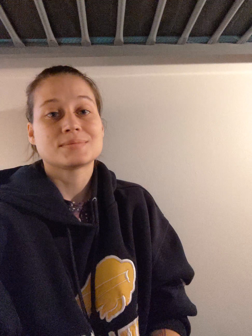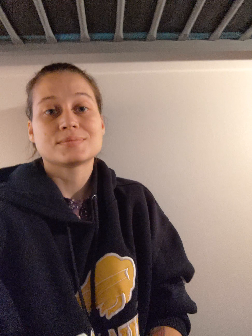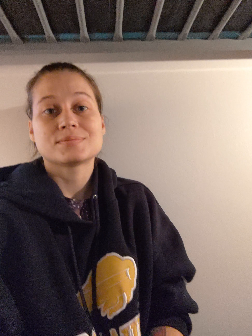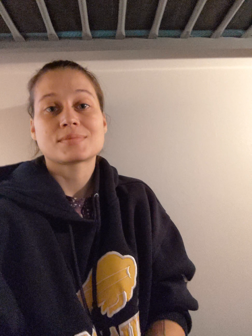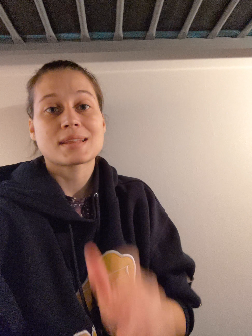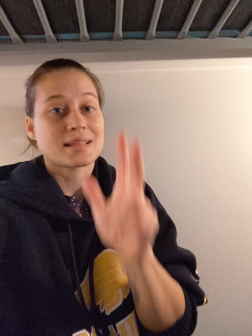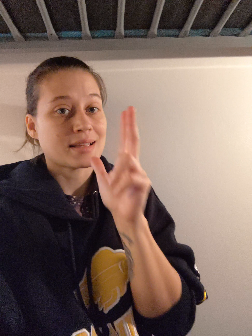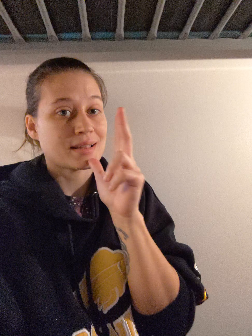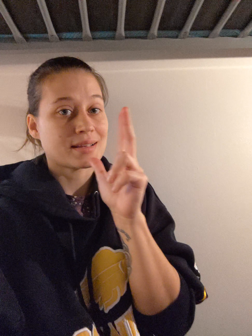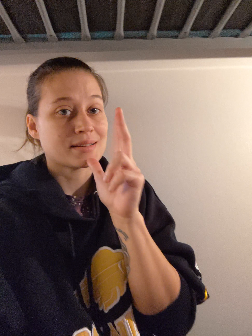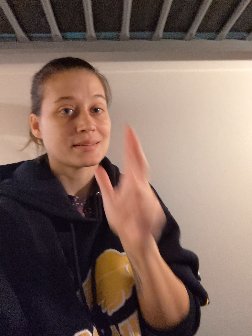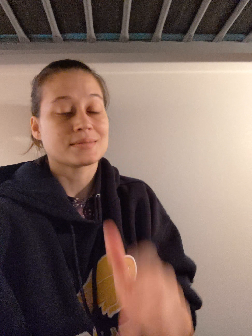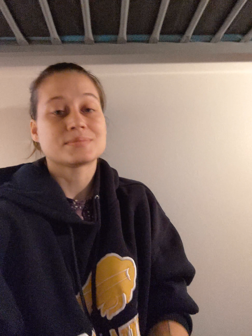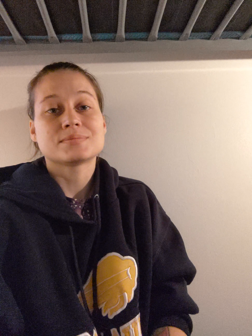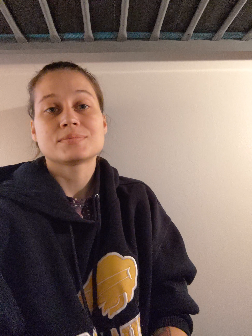hen